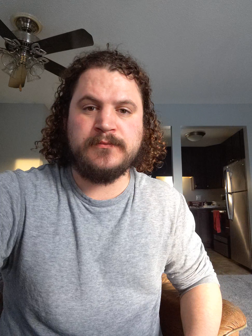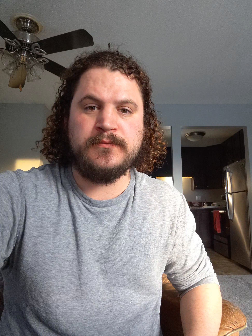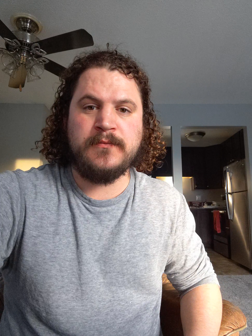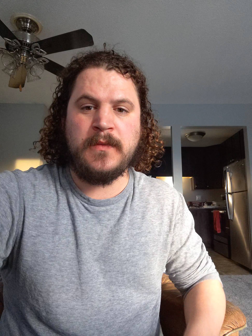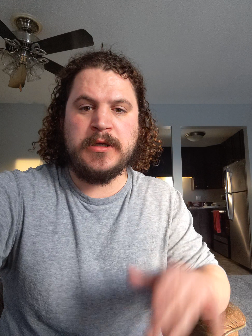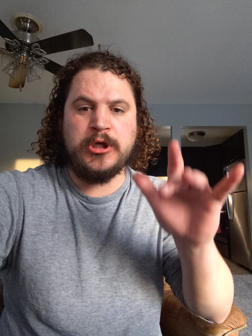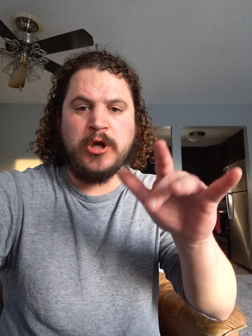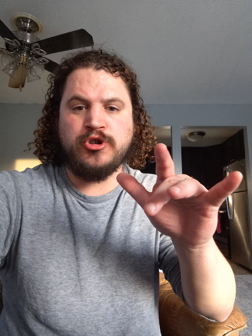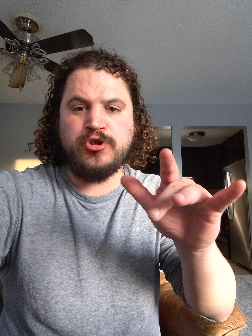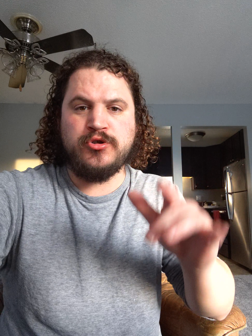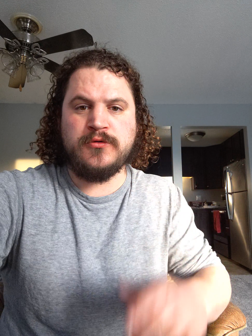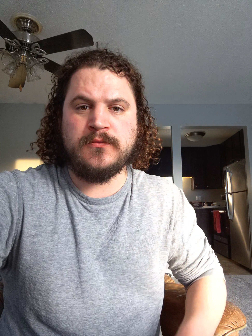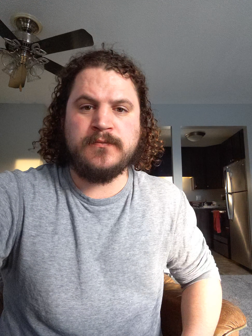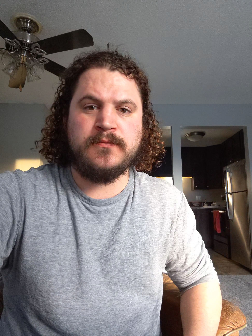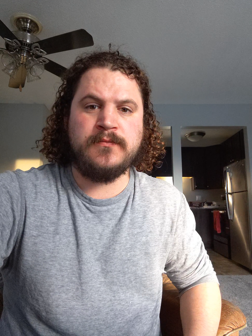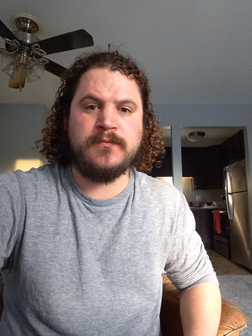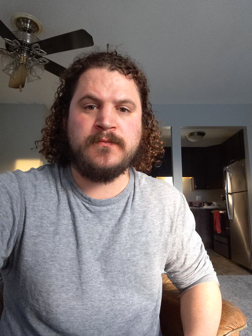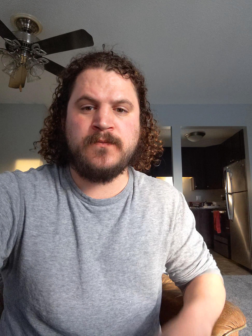touch